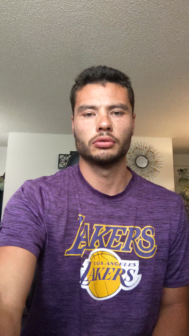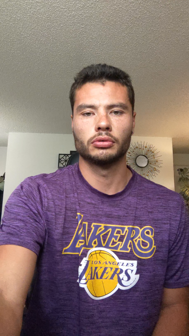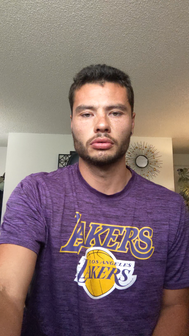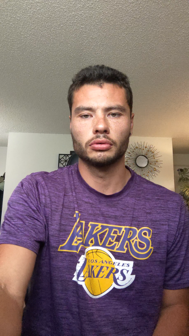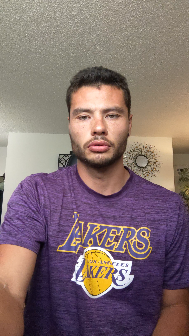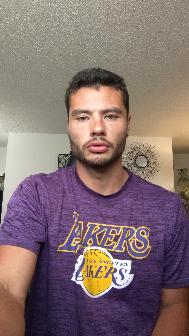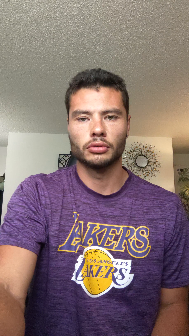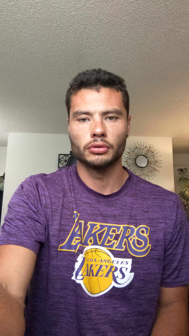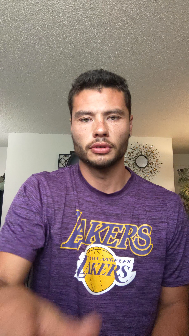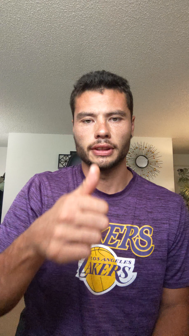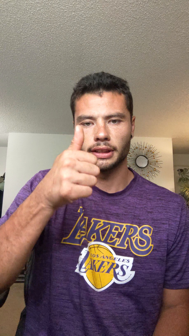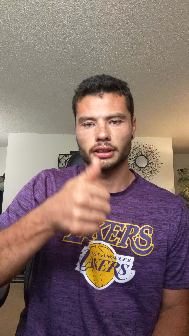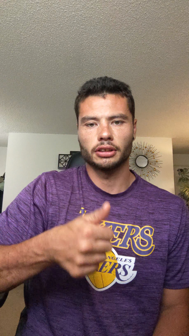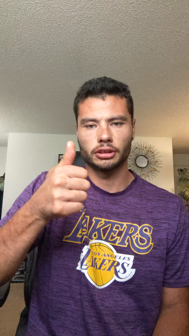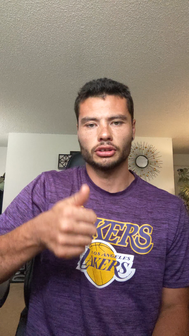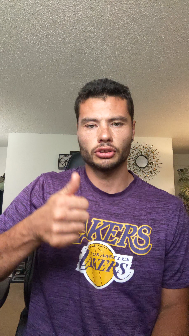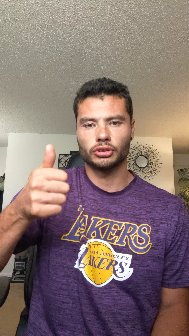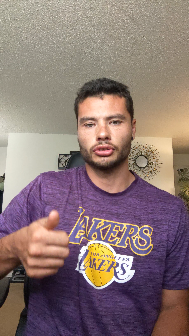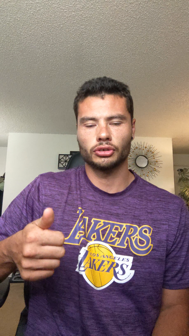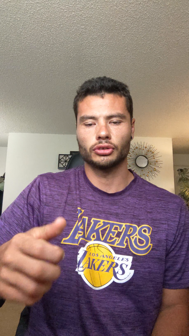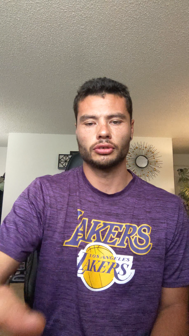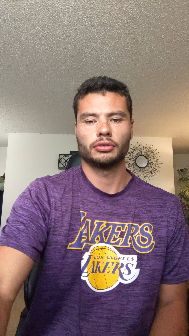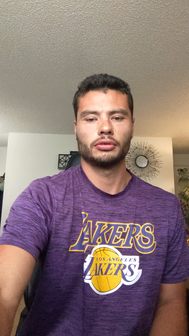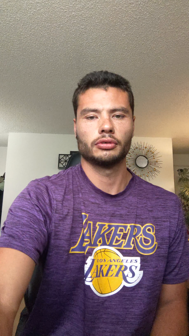each